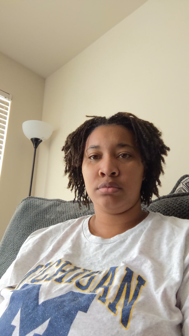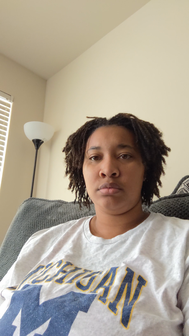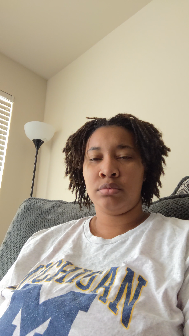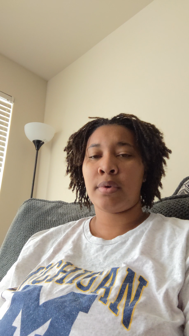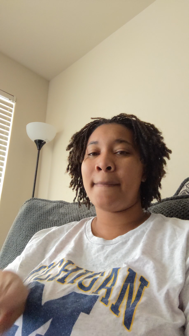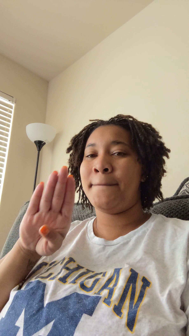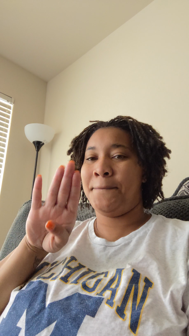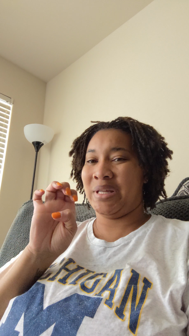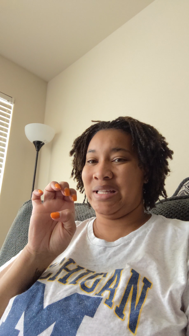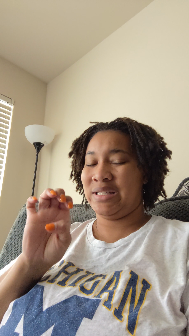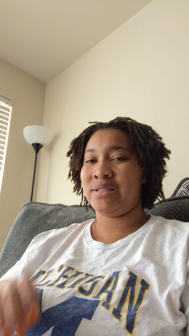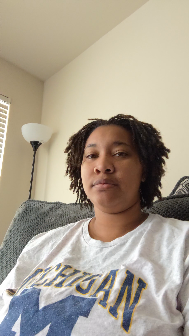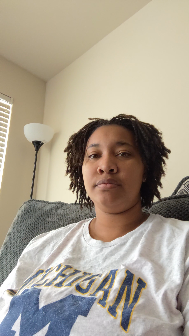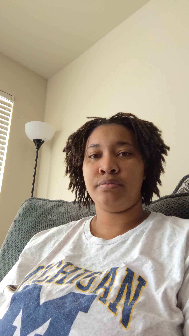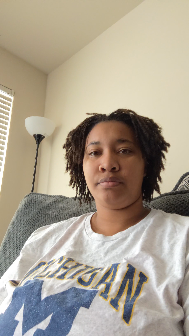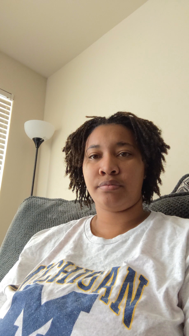be